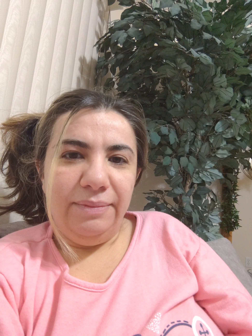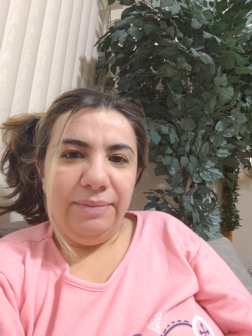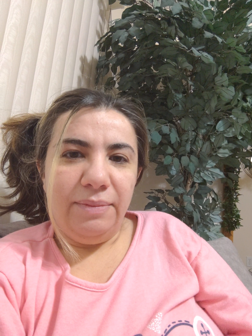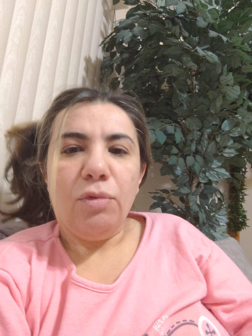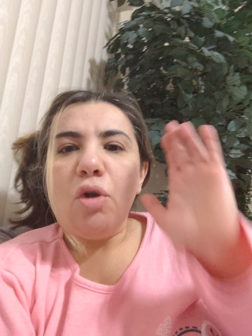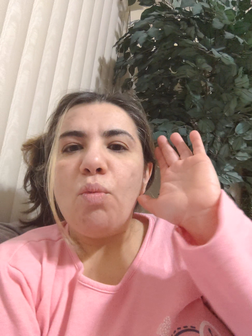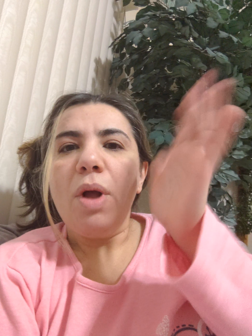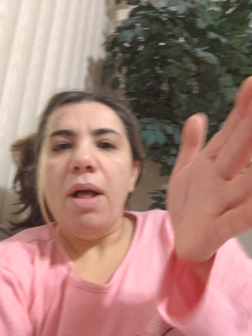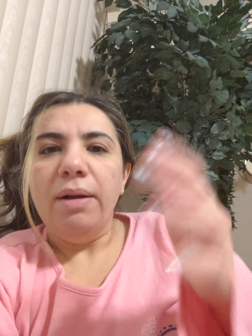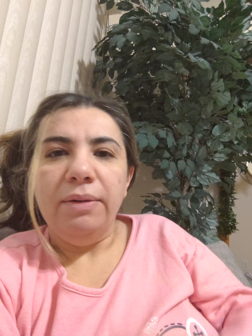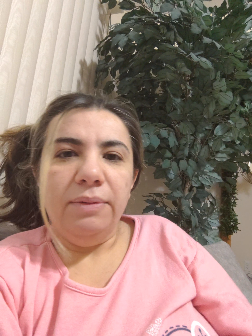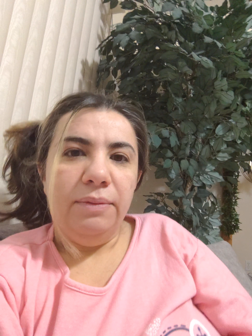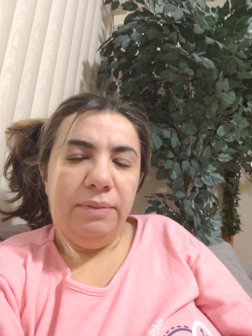will